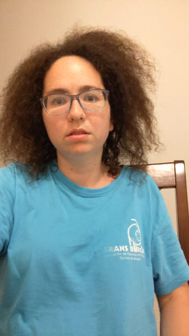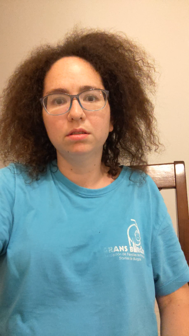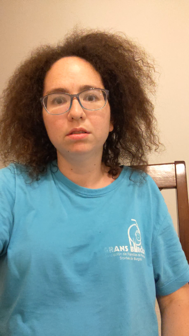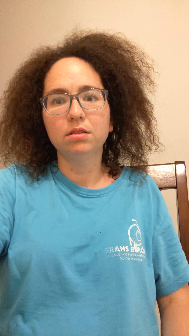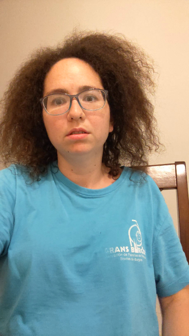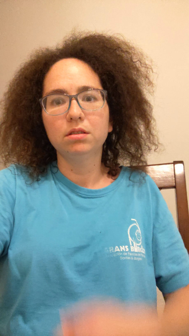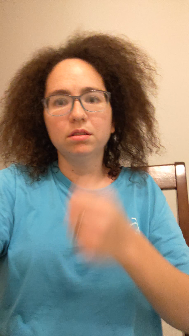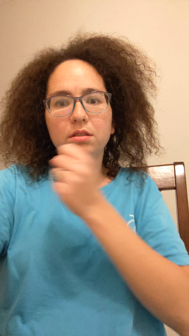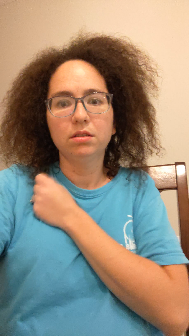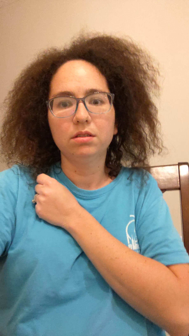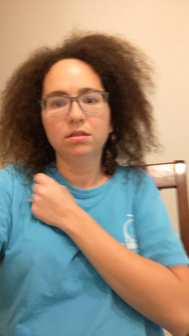love